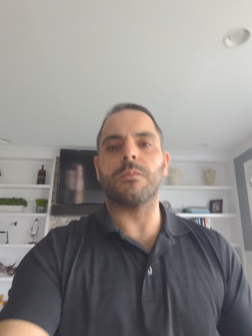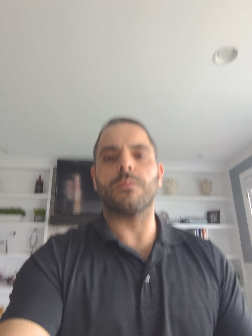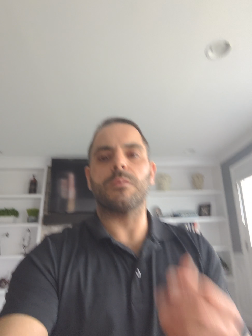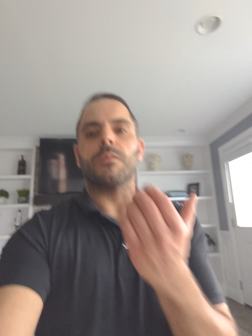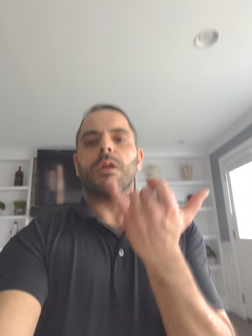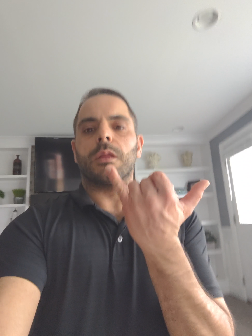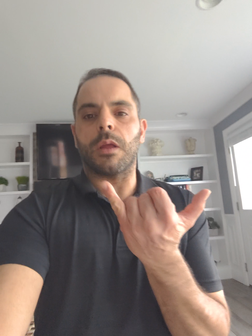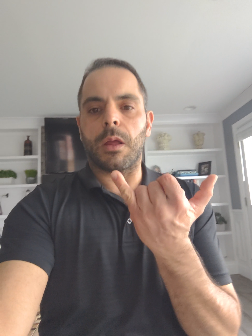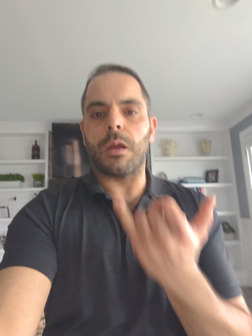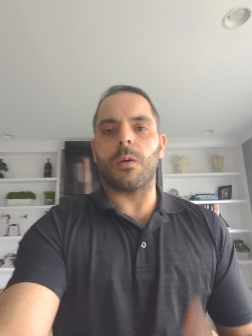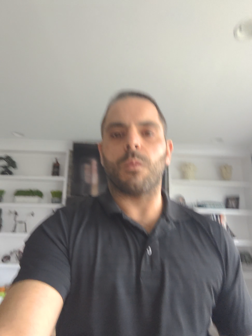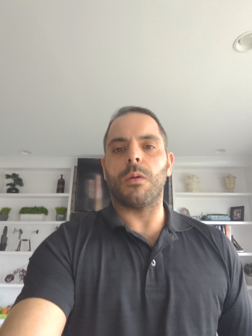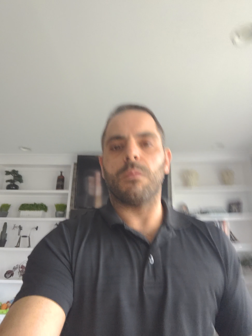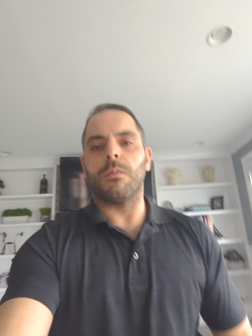now